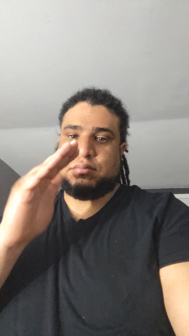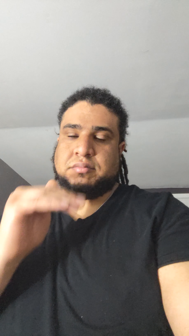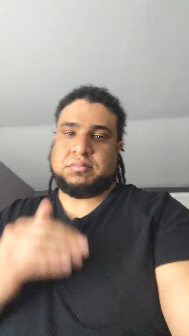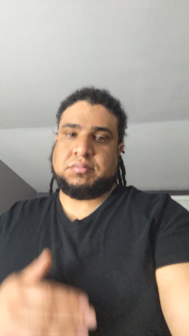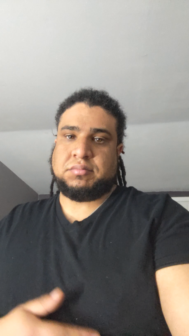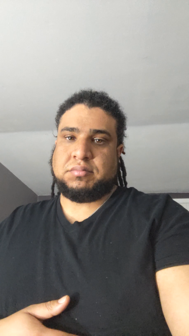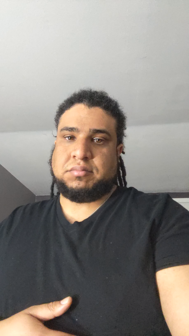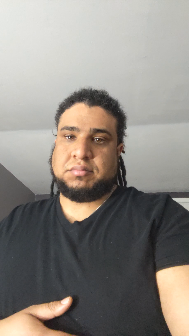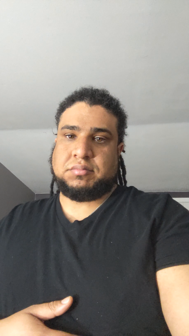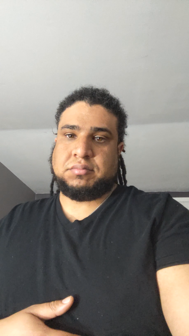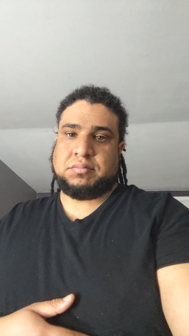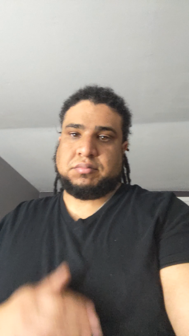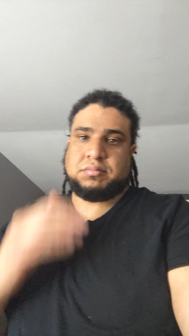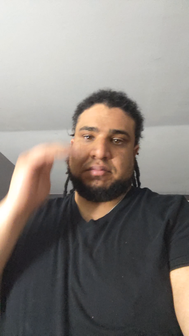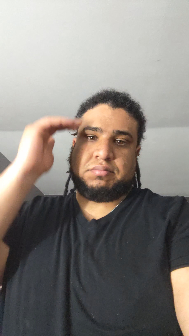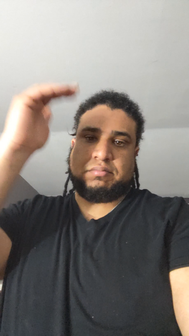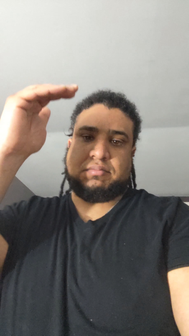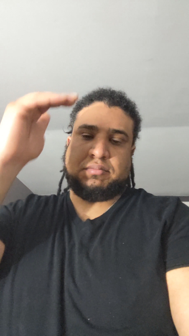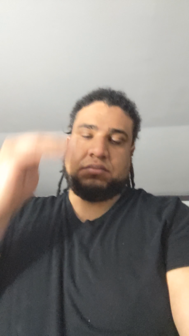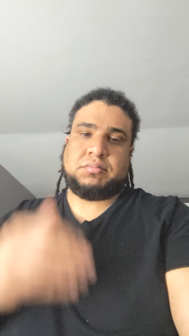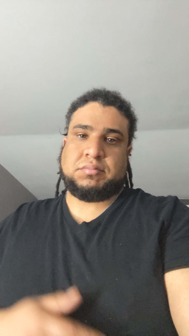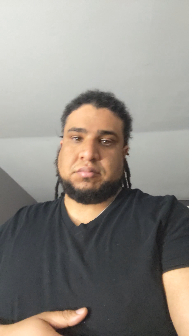big